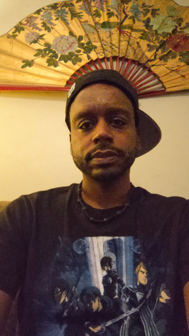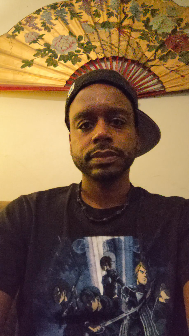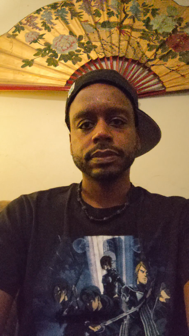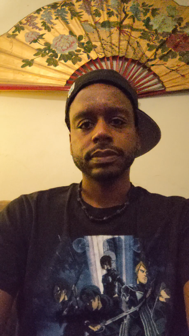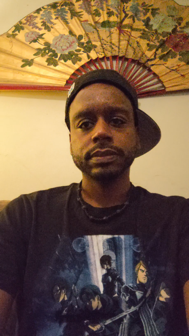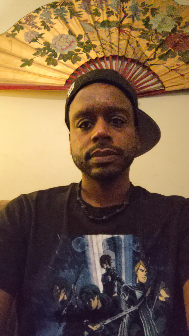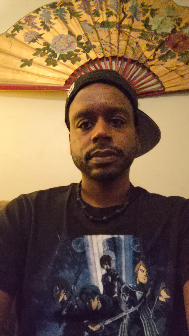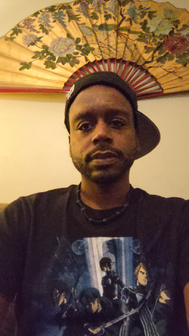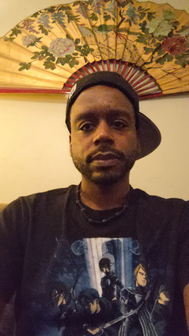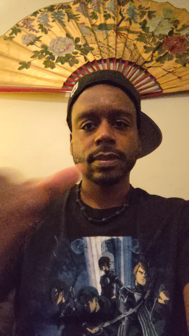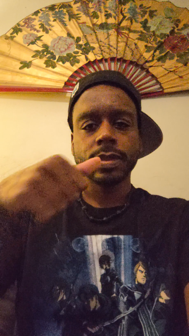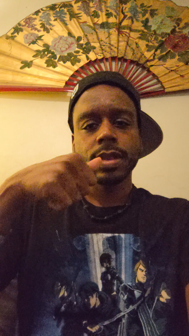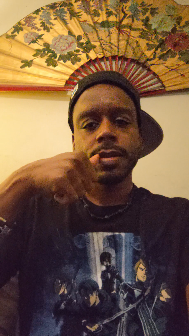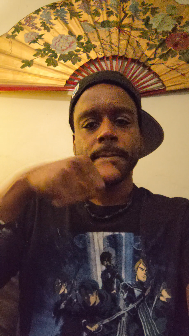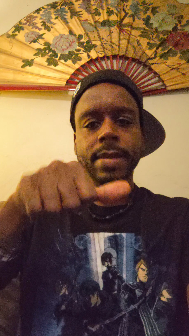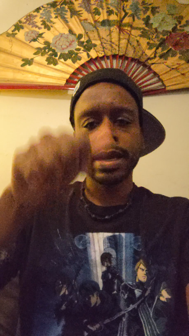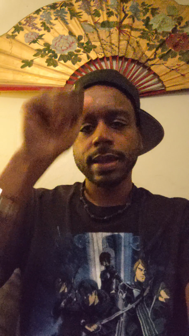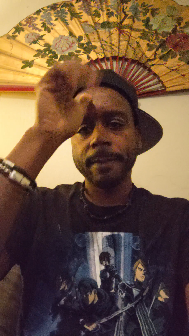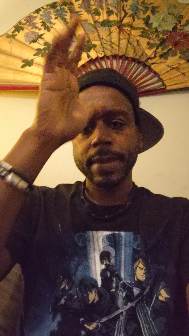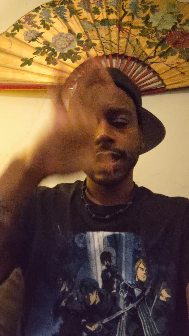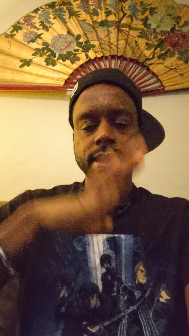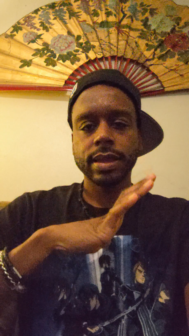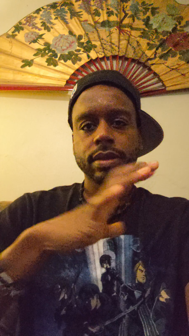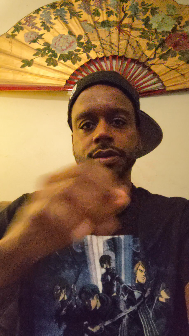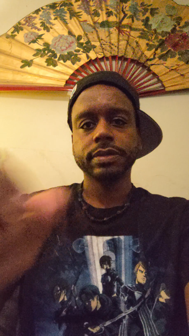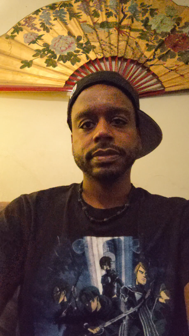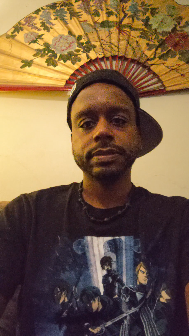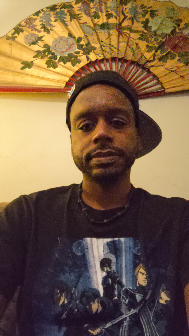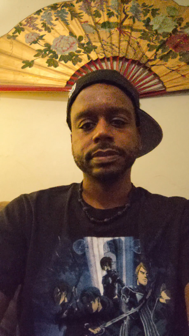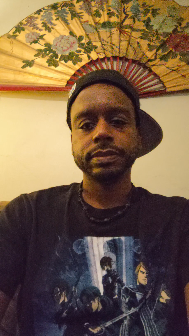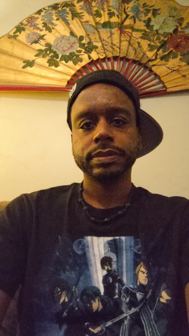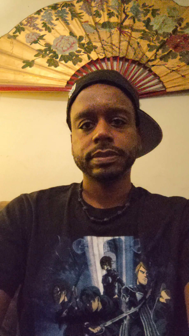mailman